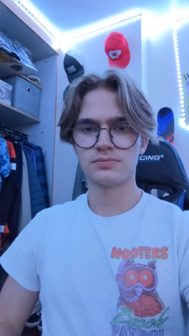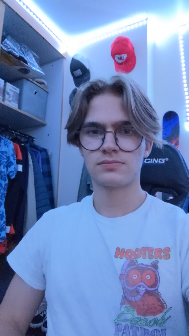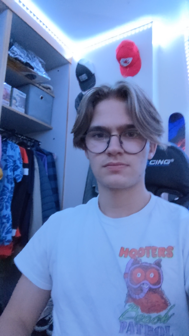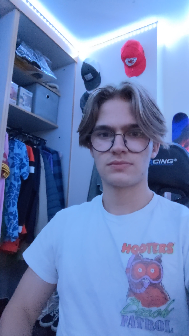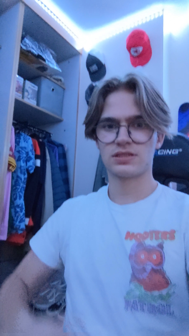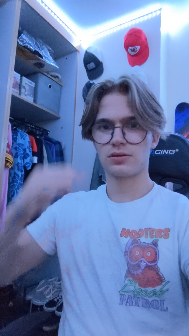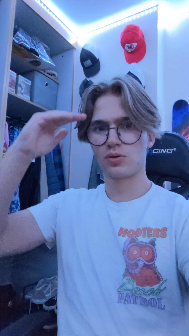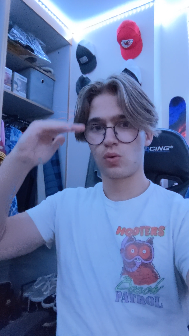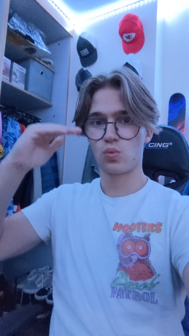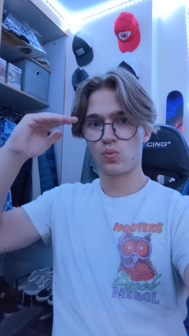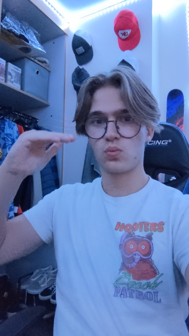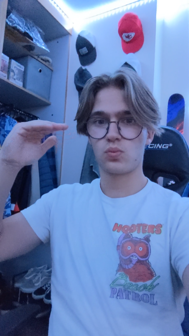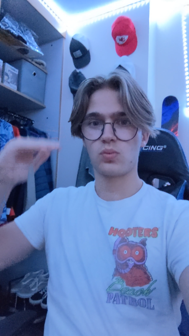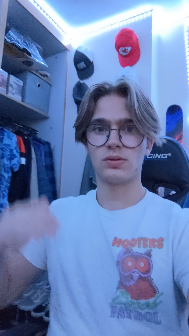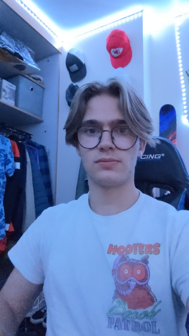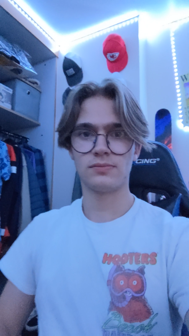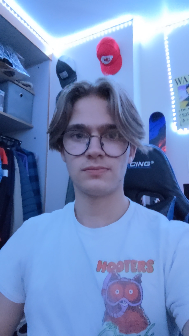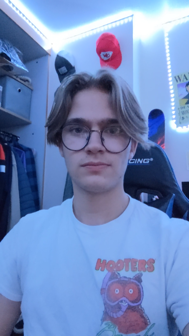short